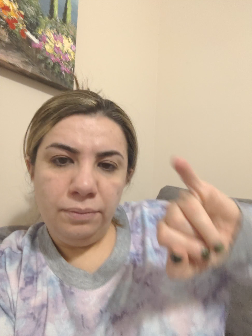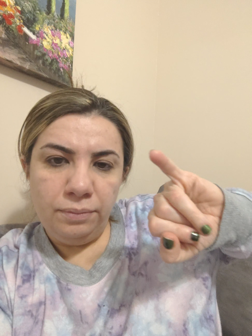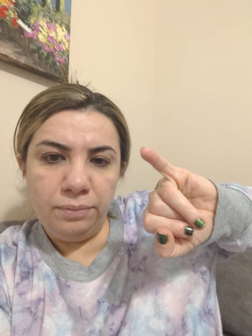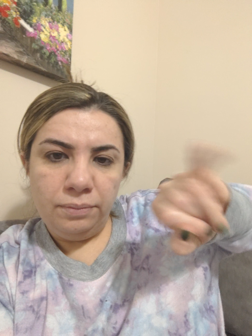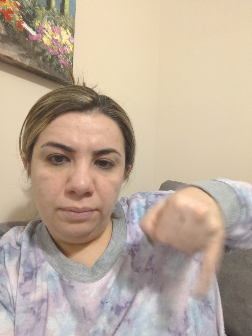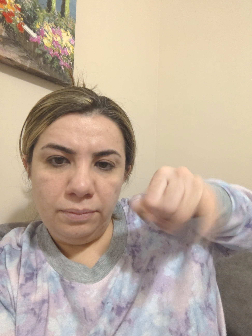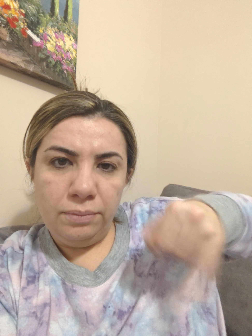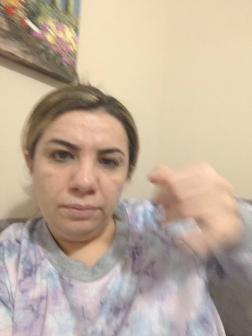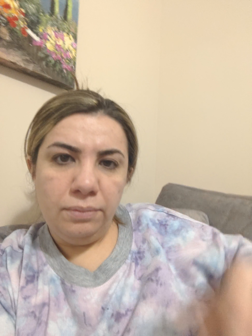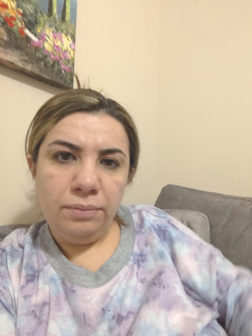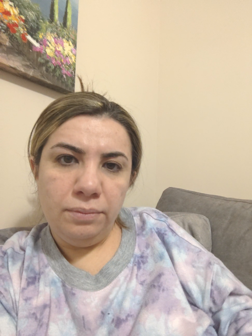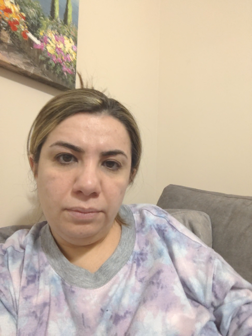jeans